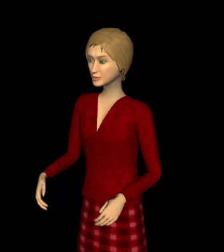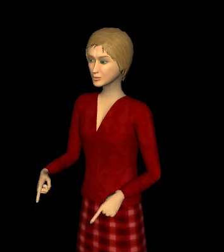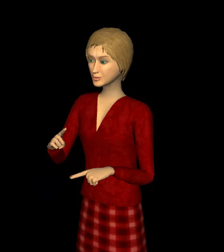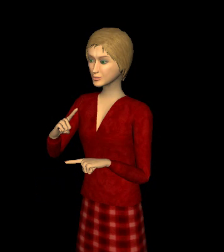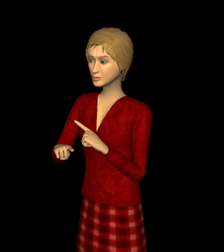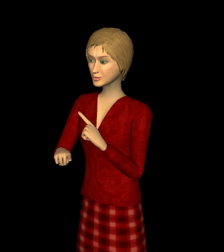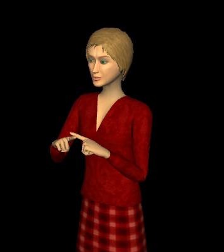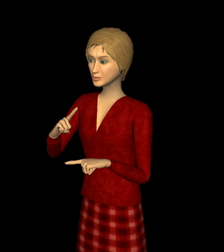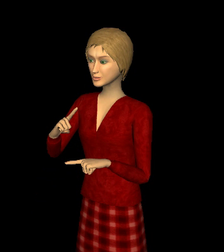هدايا